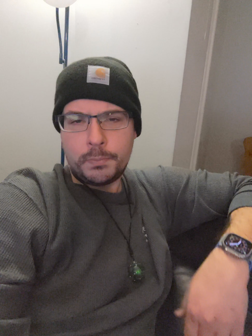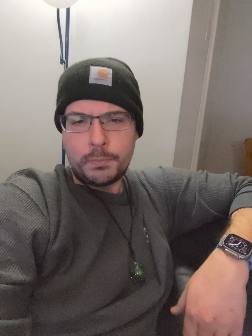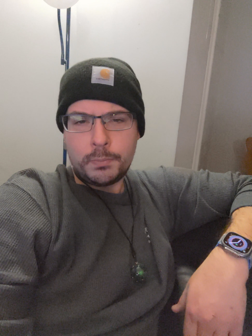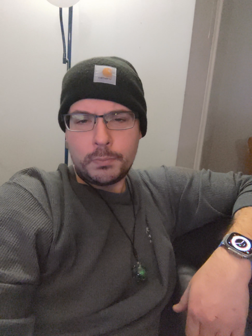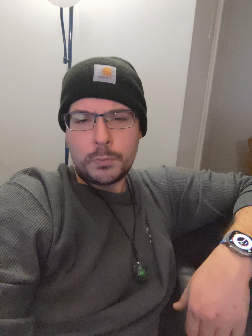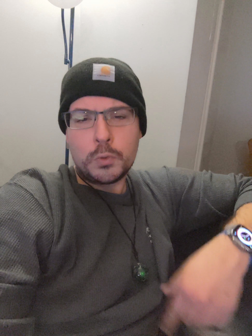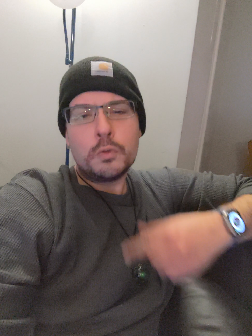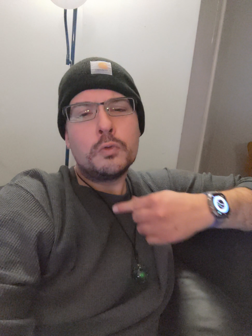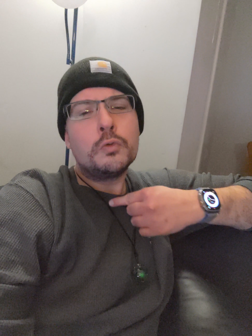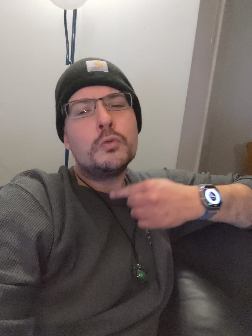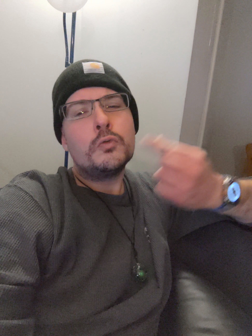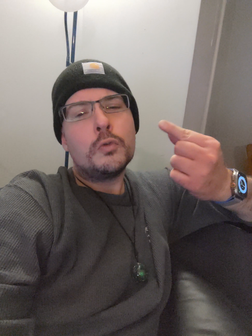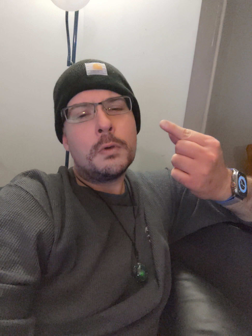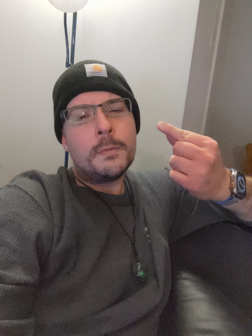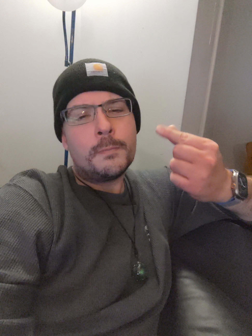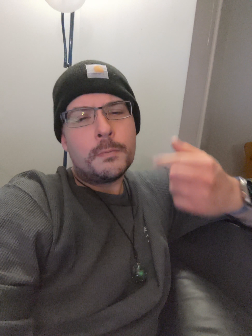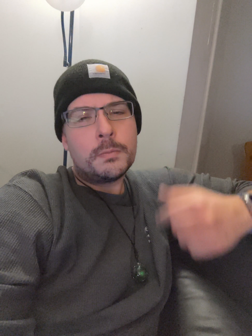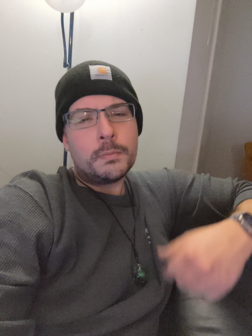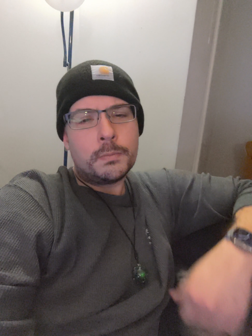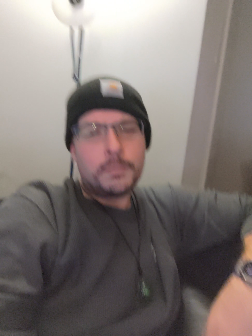giraffe